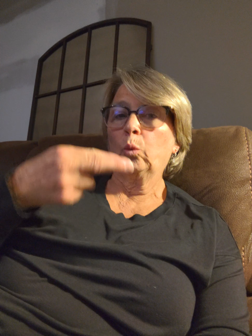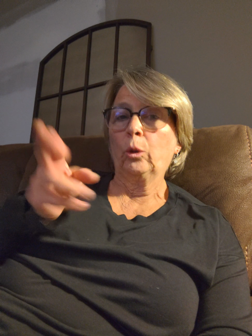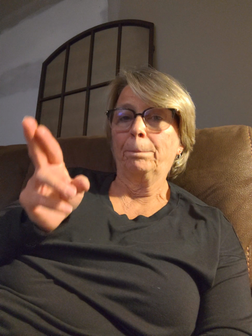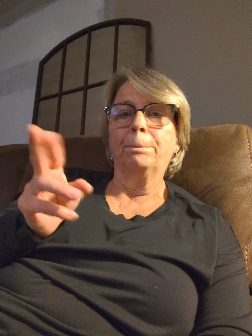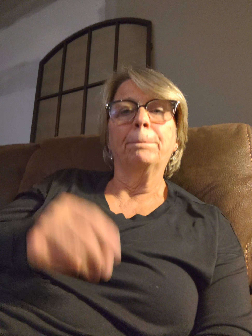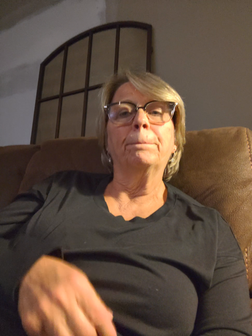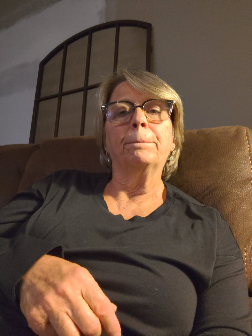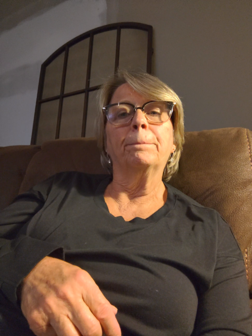room